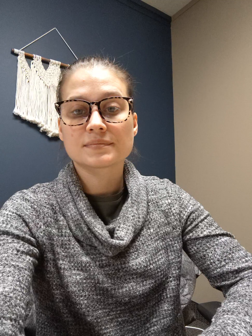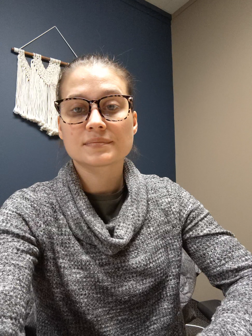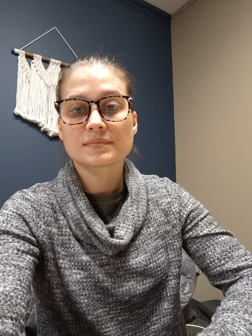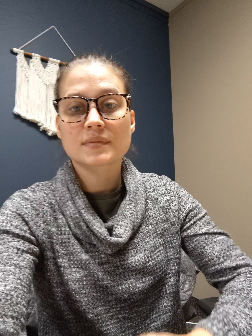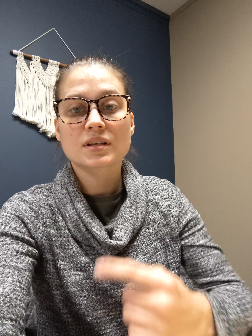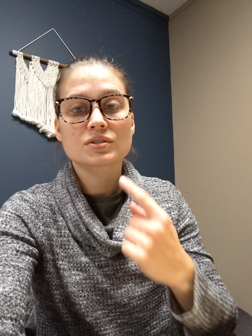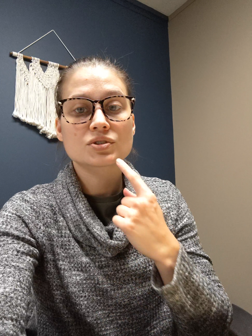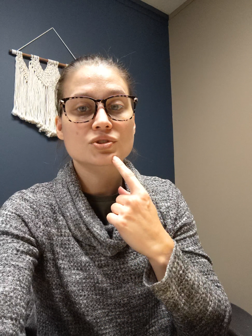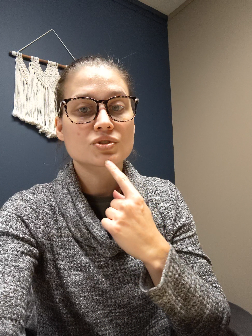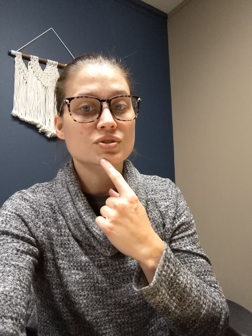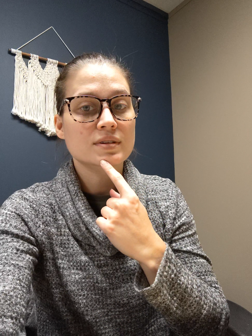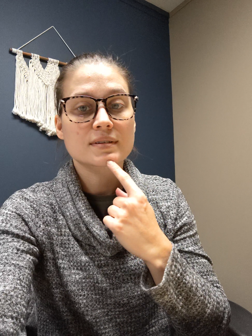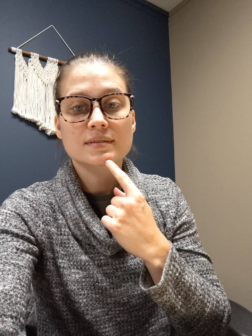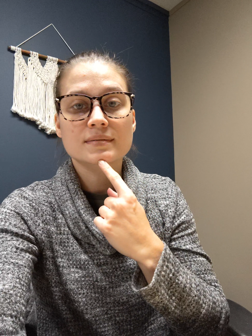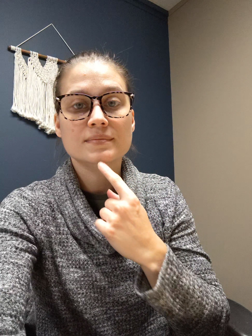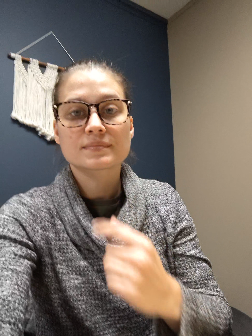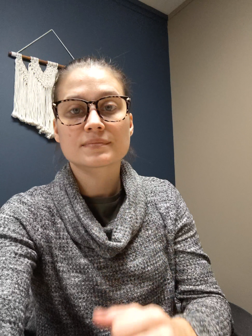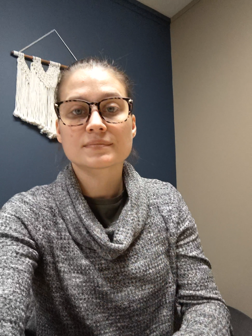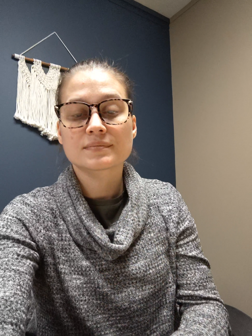chin